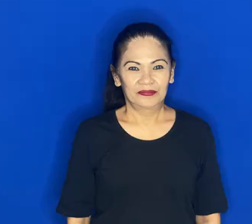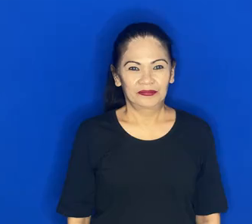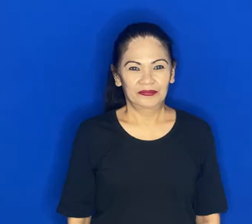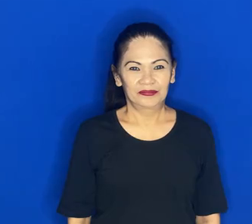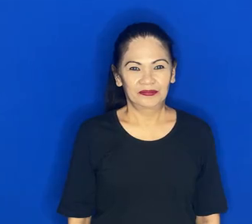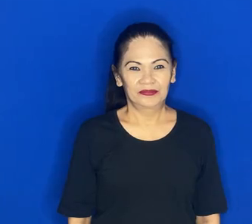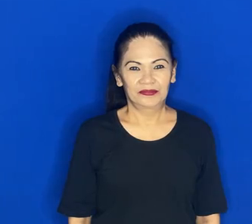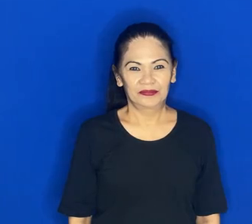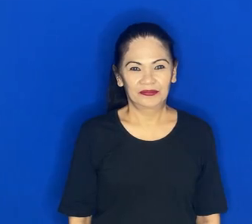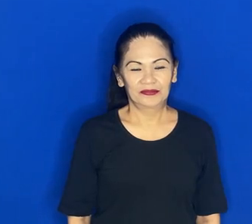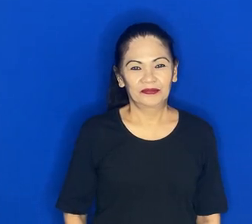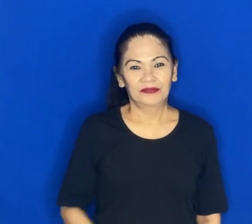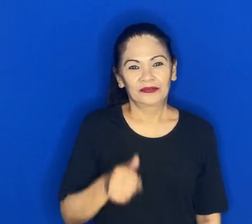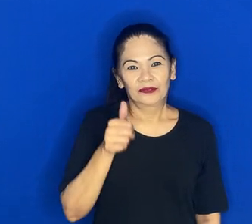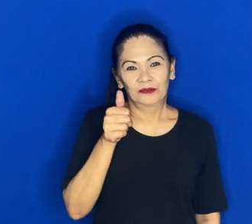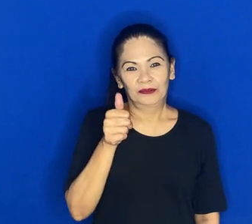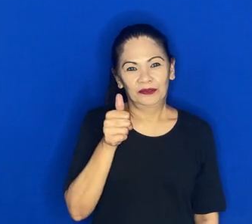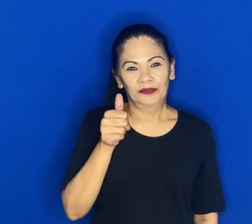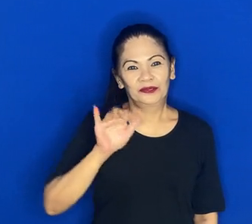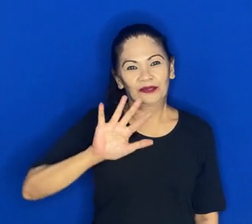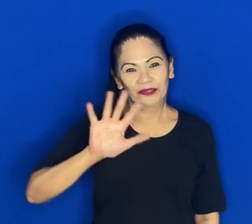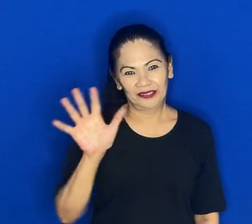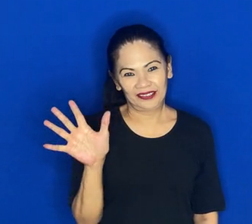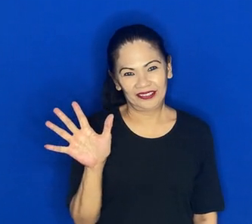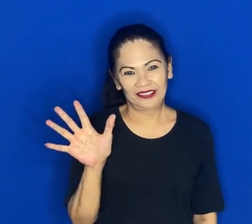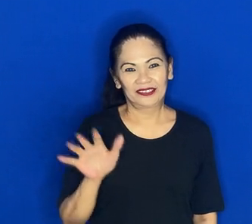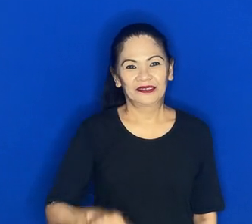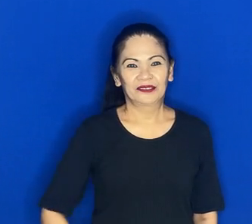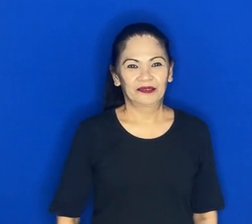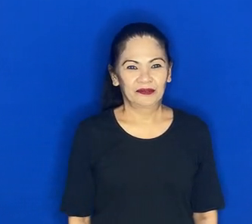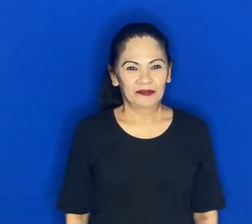good morning